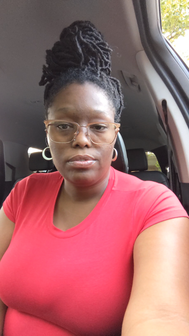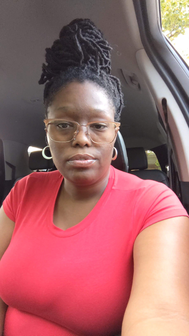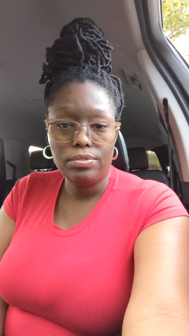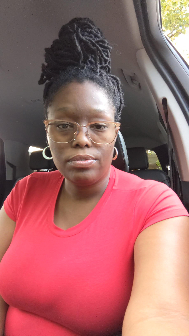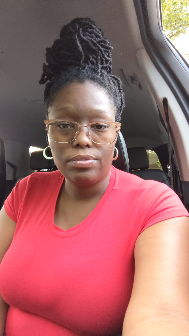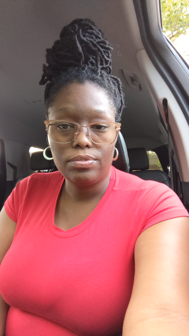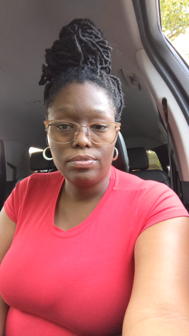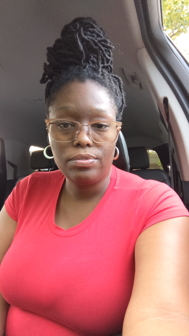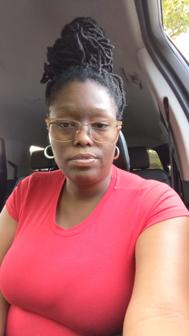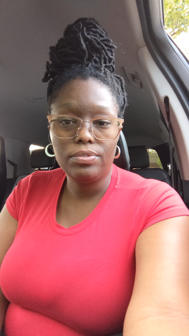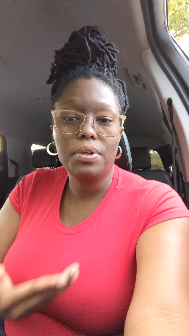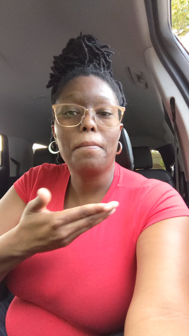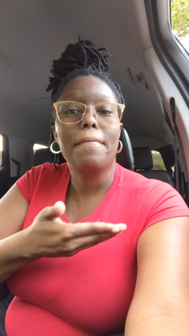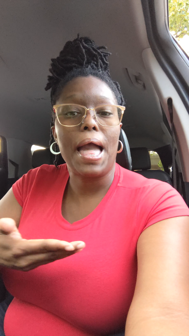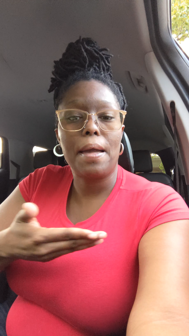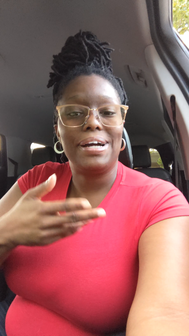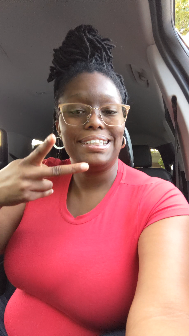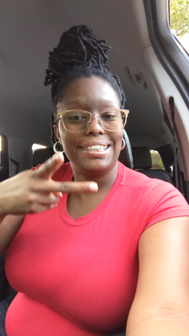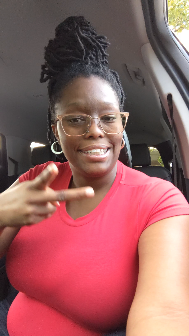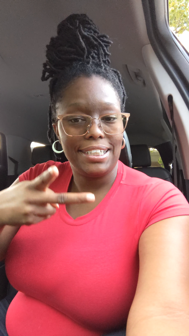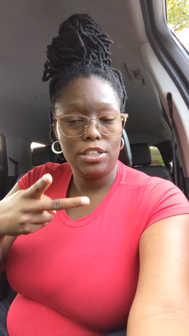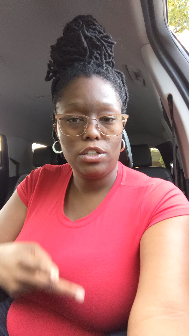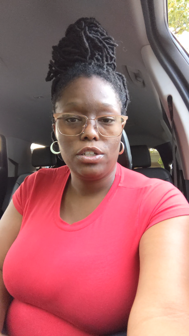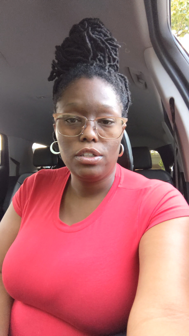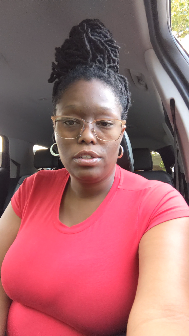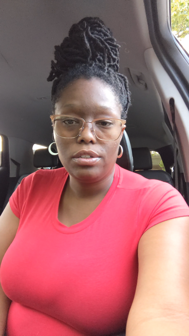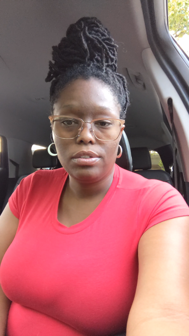babysitter